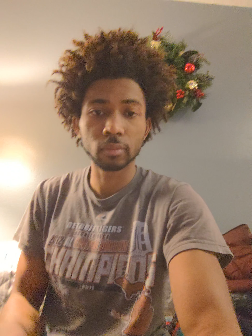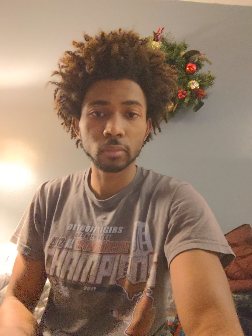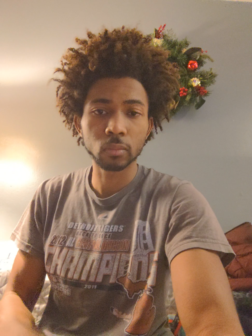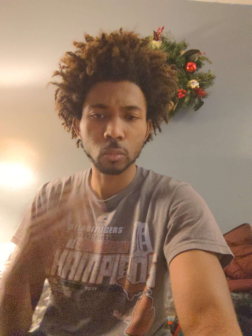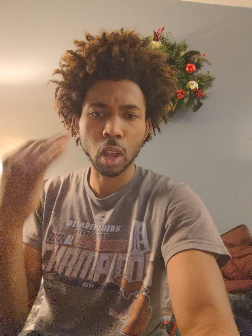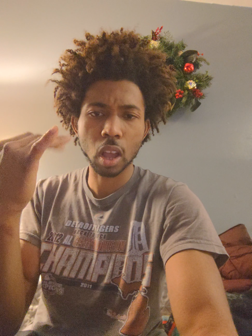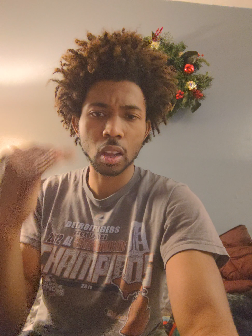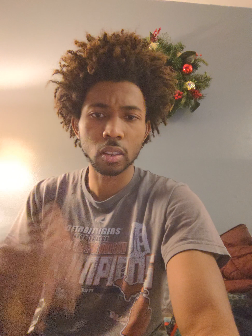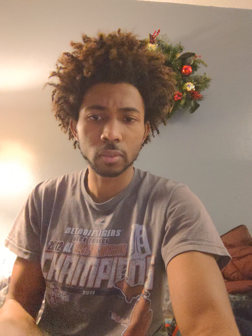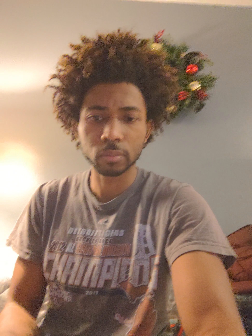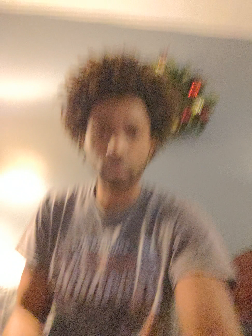why